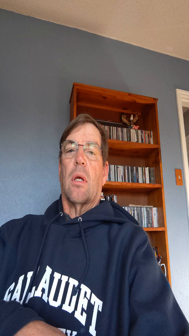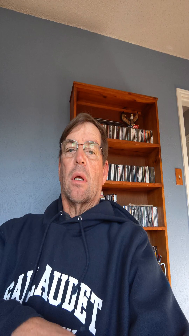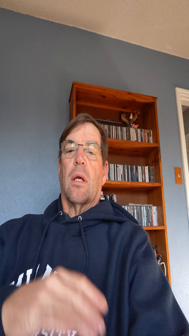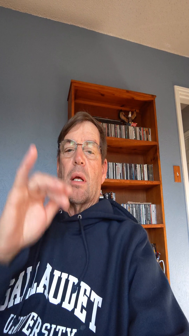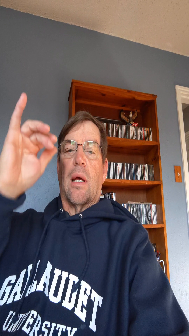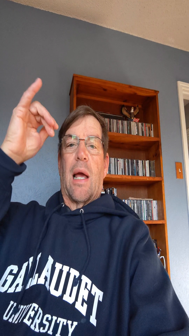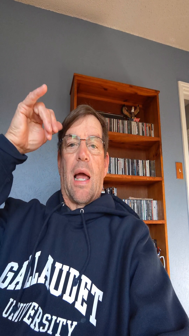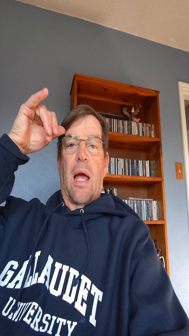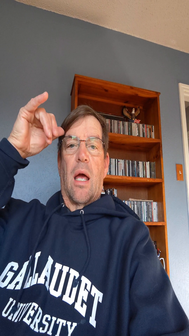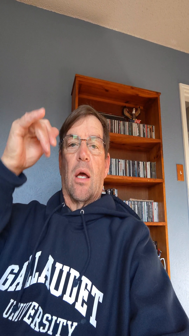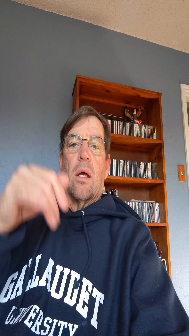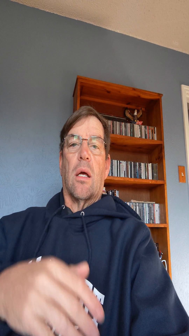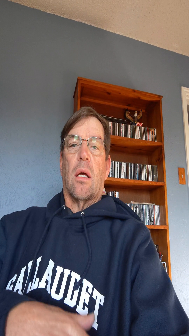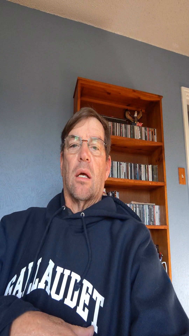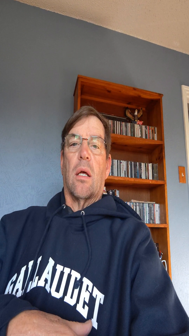cow